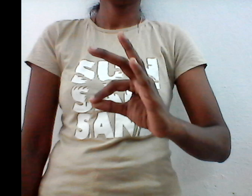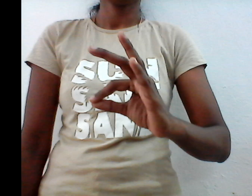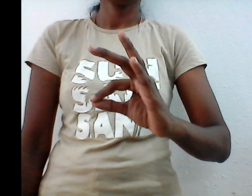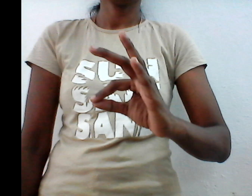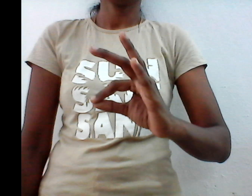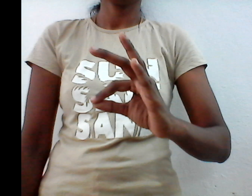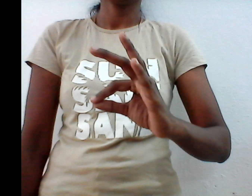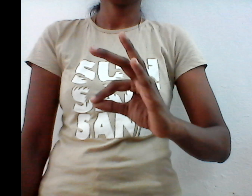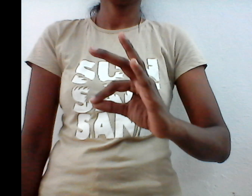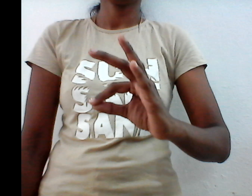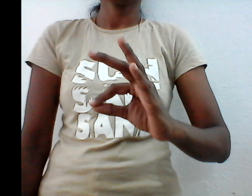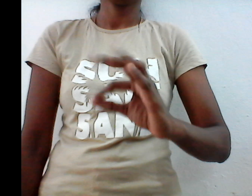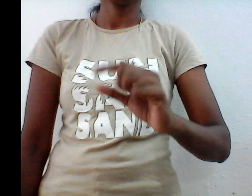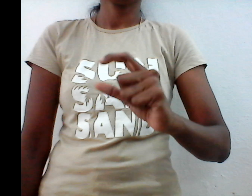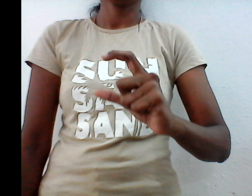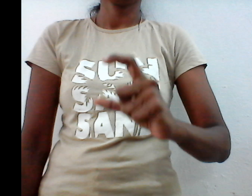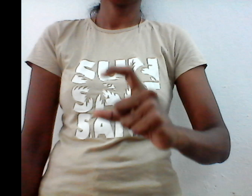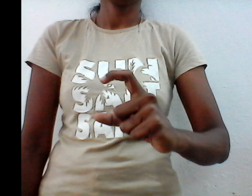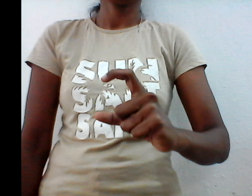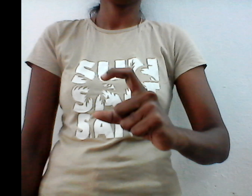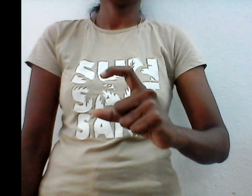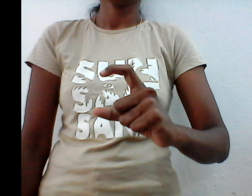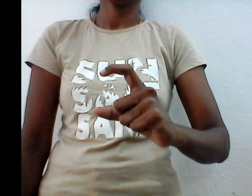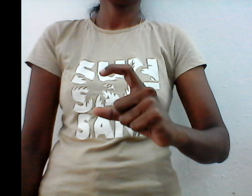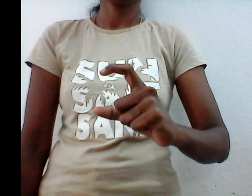ഓ